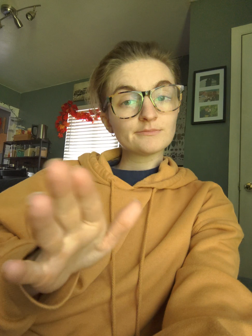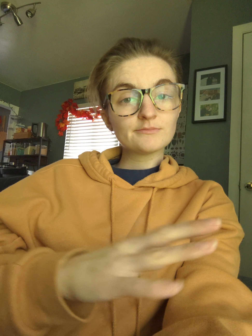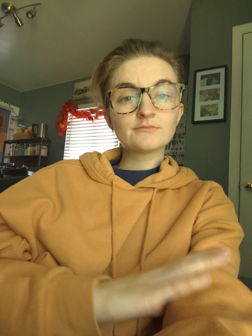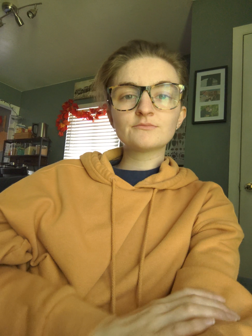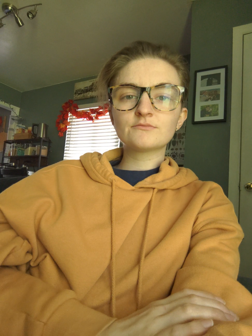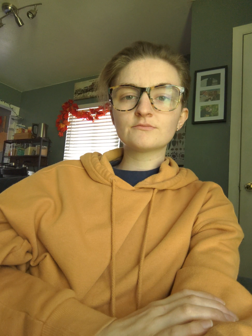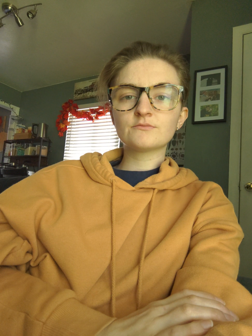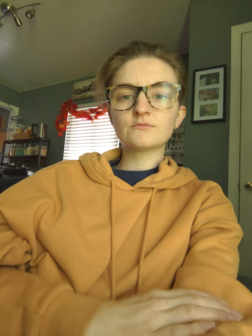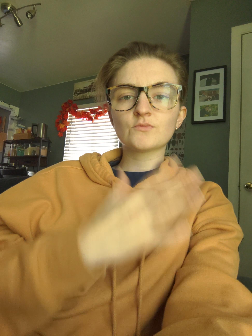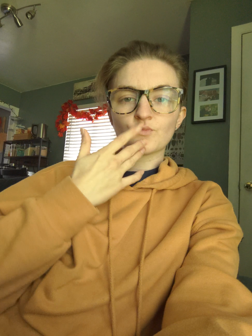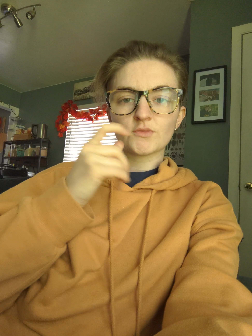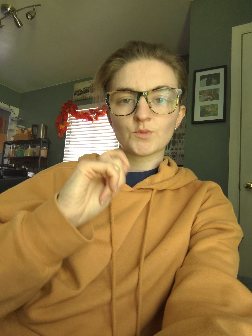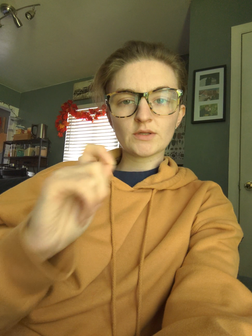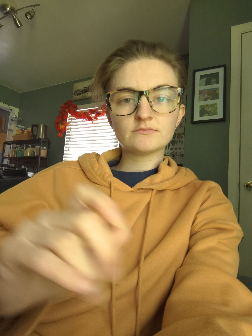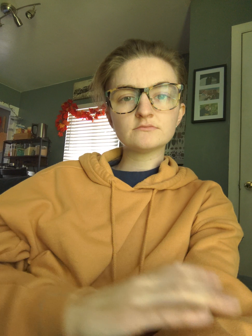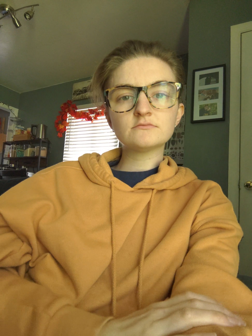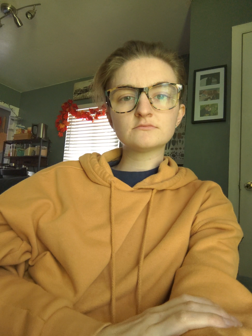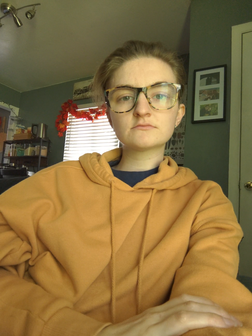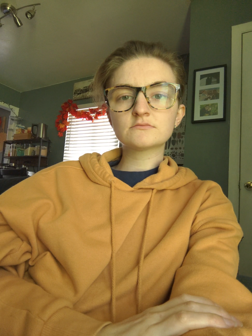crayon